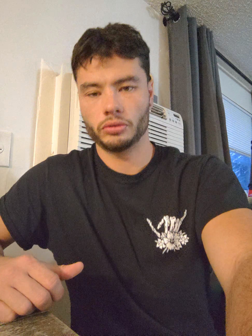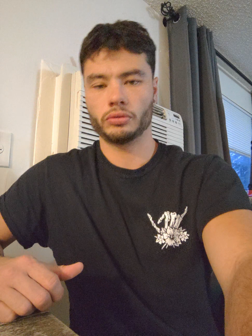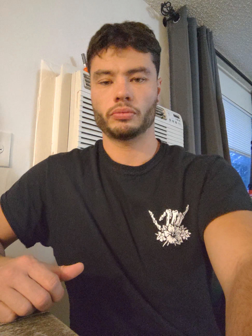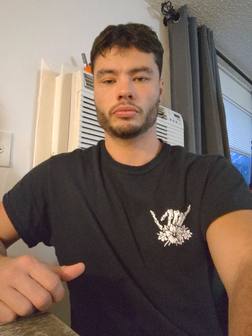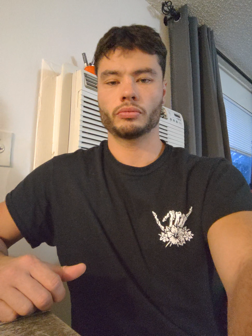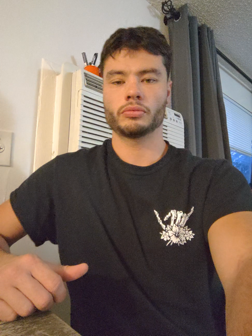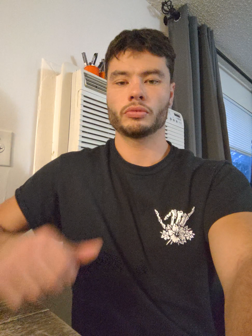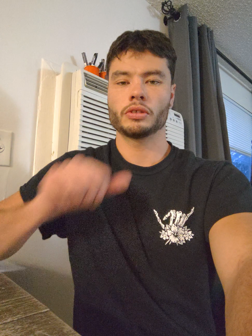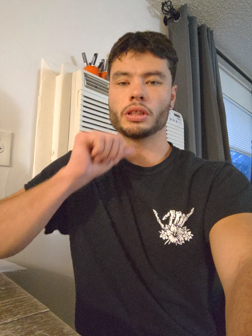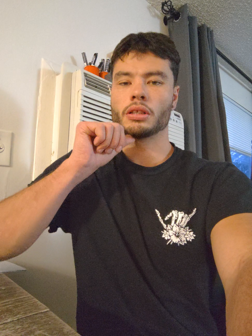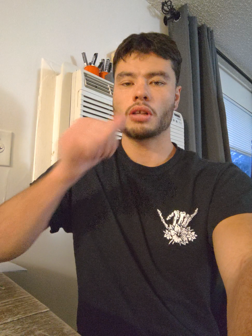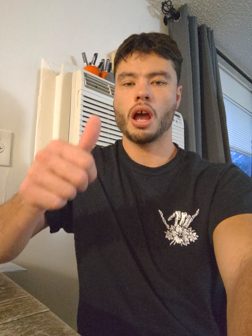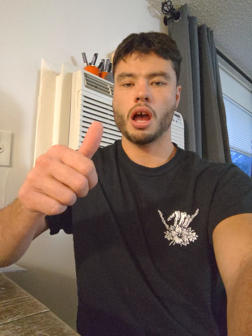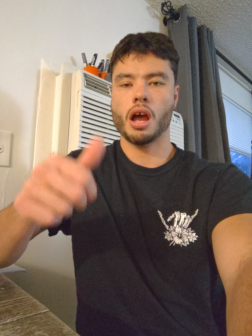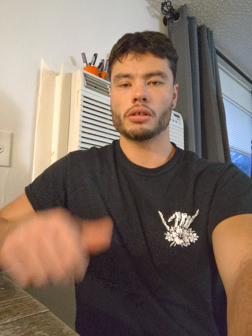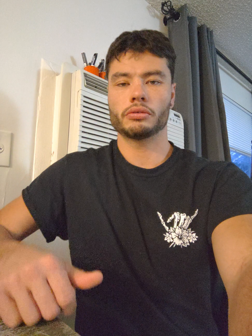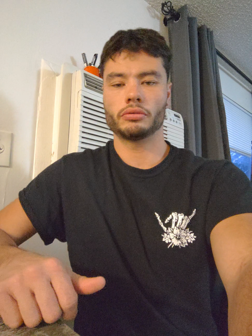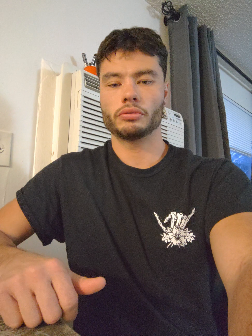not